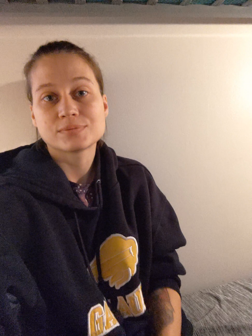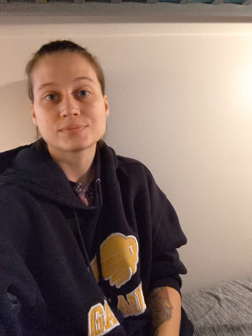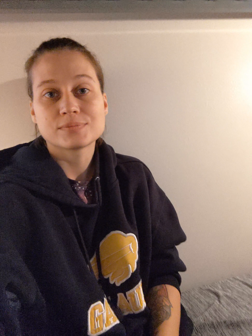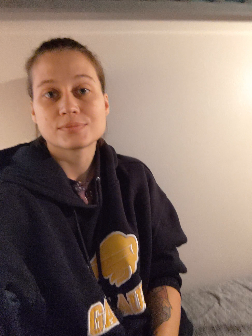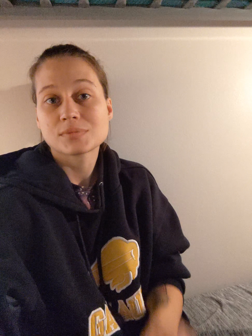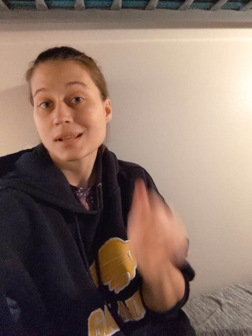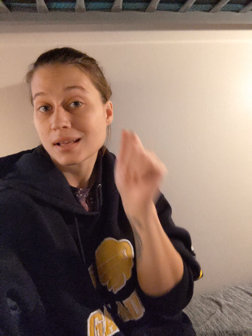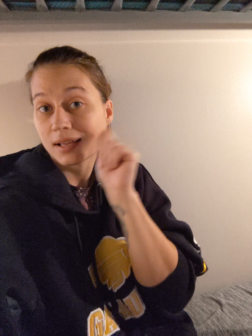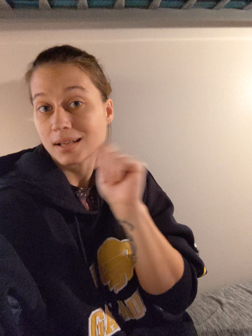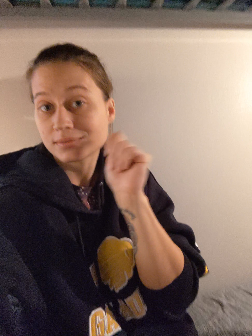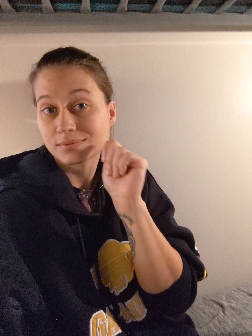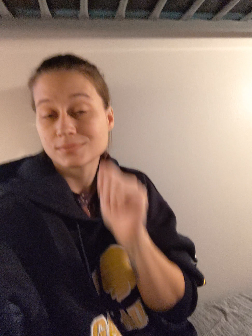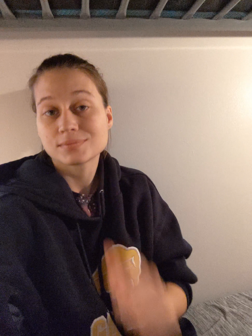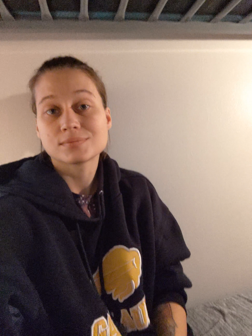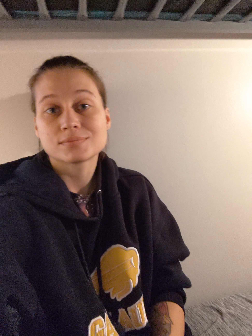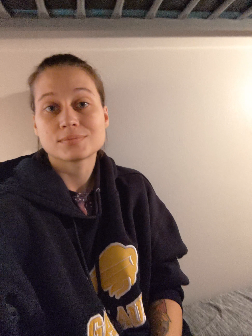aunt